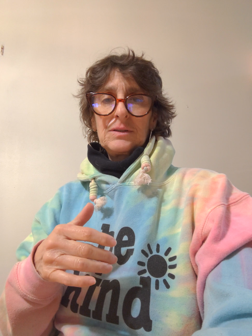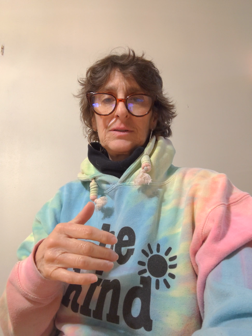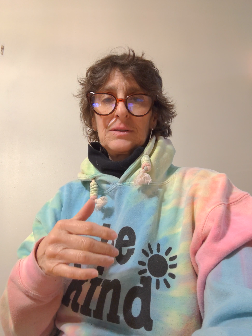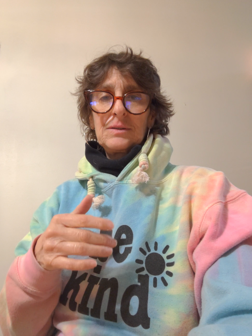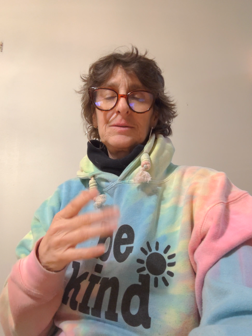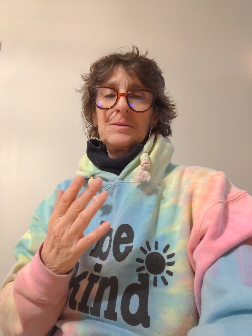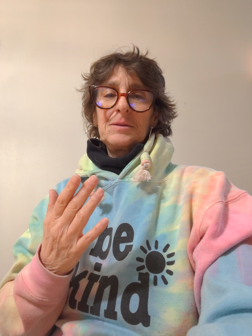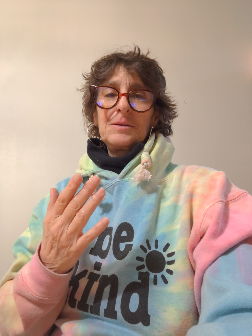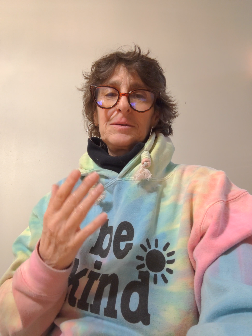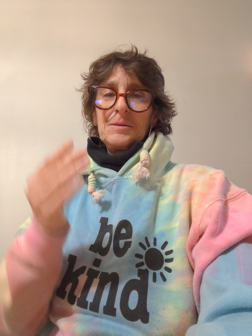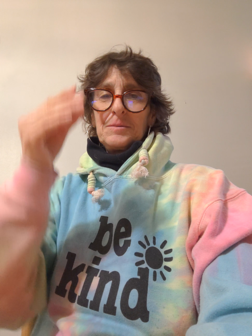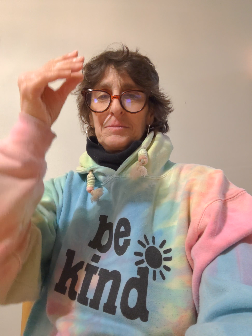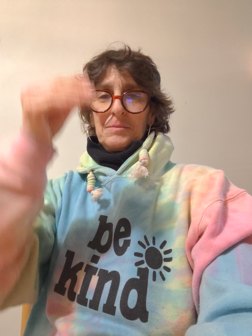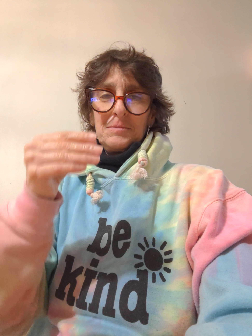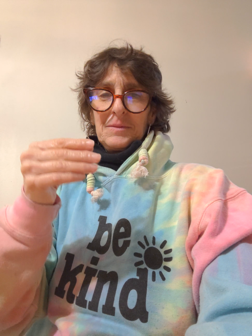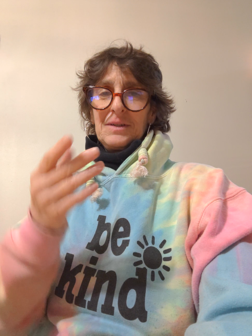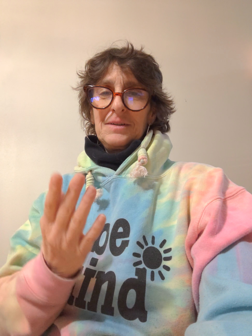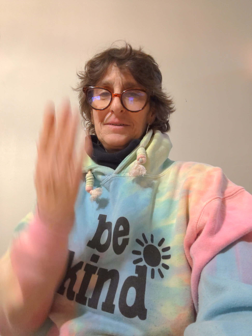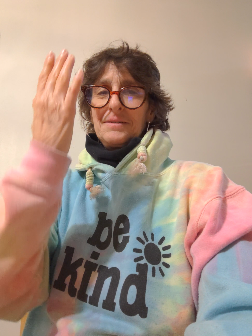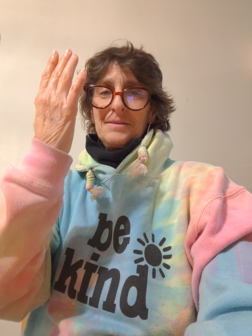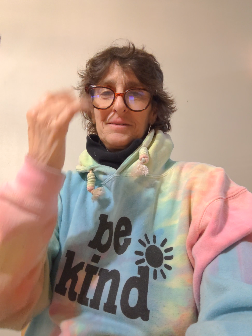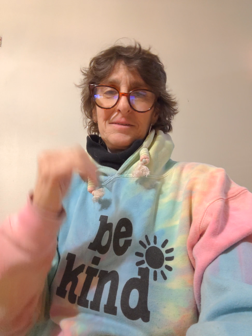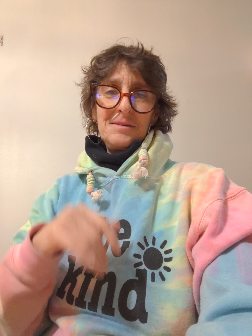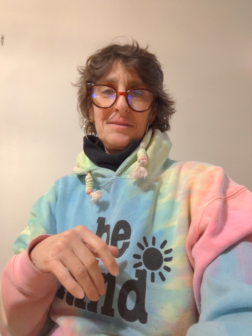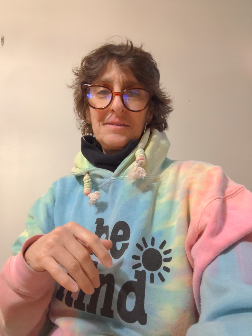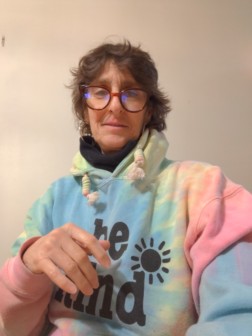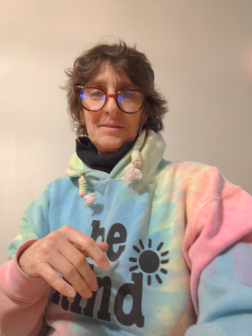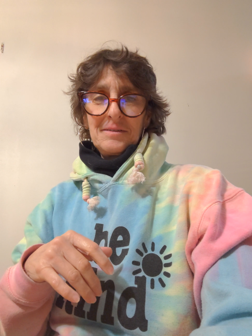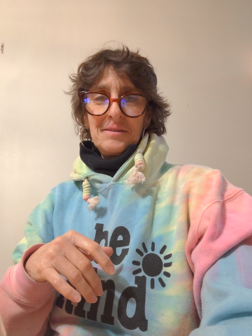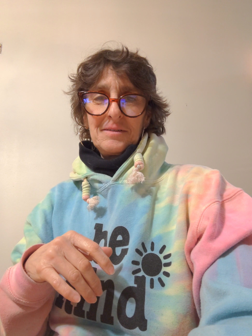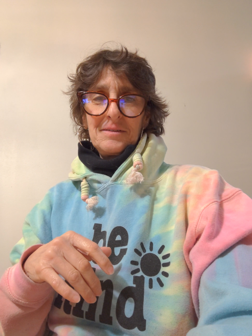mitten